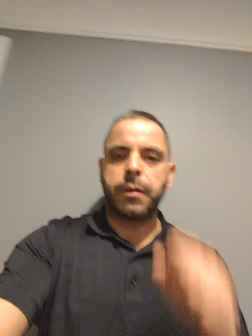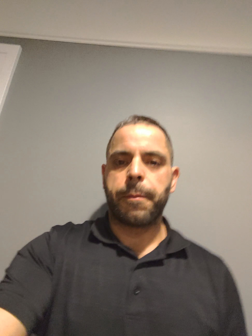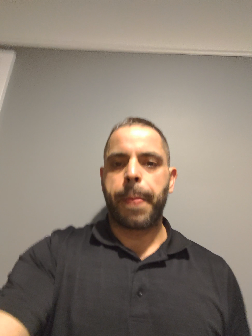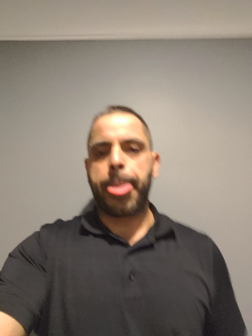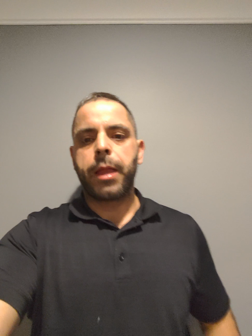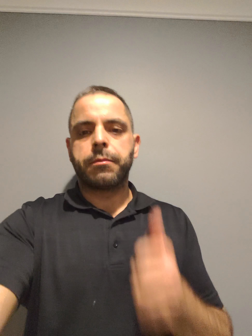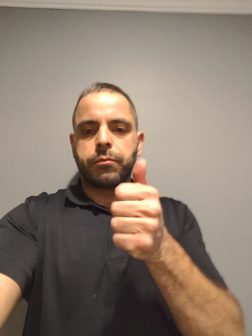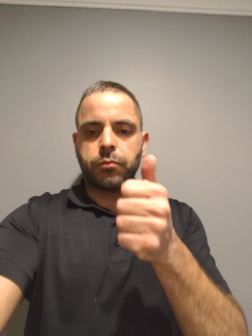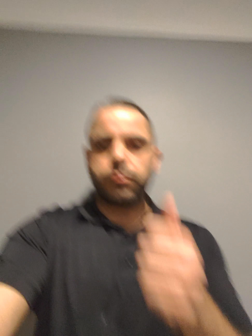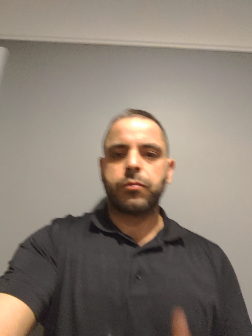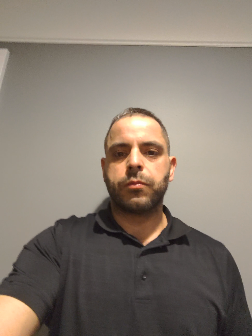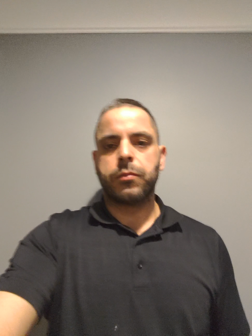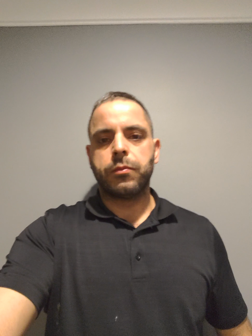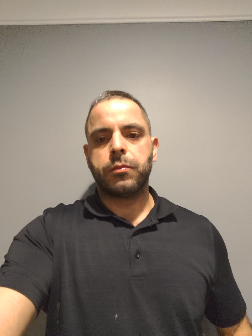yourself